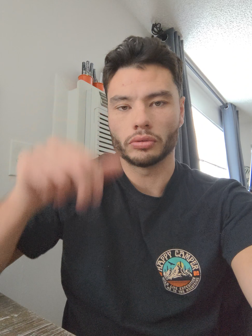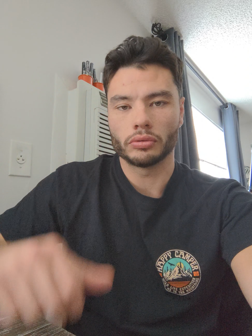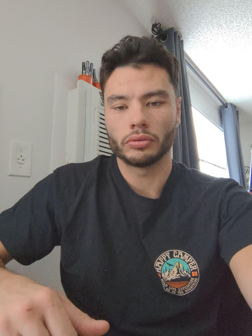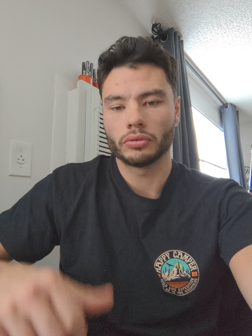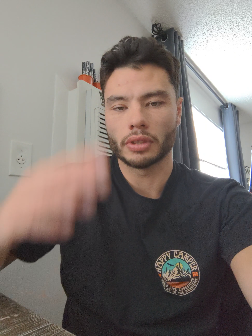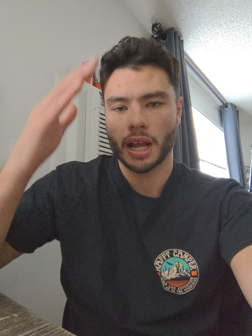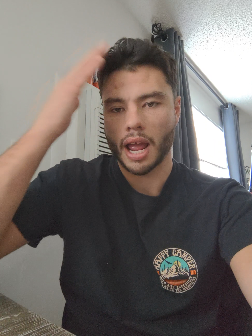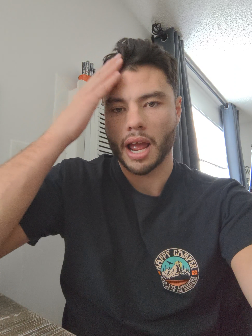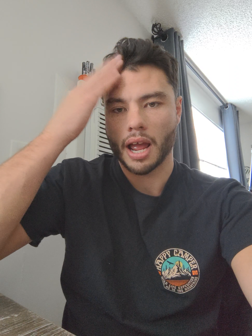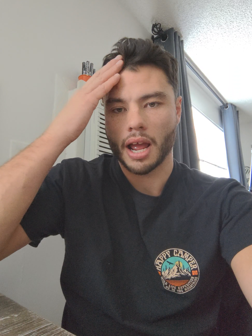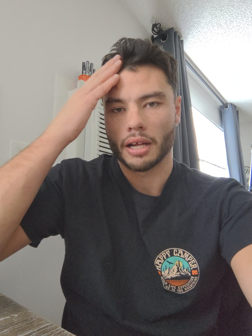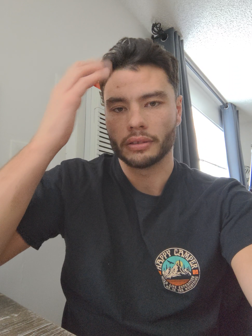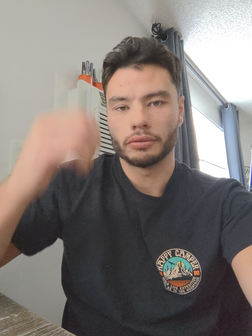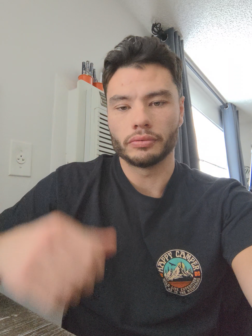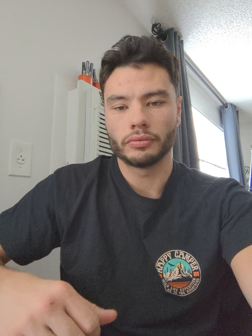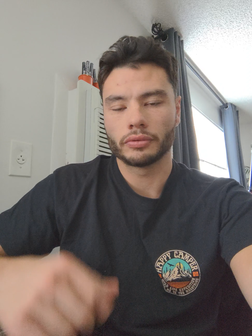hat